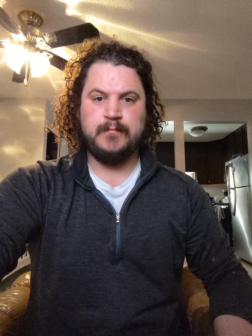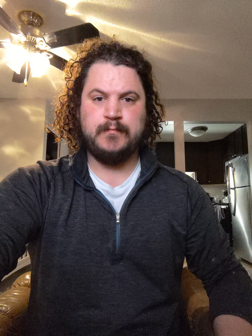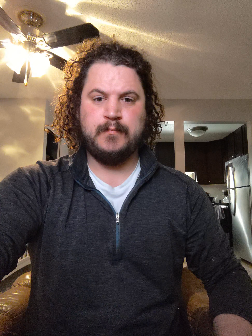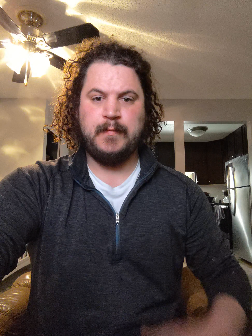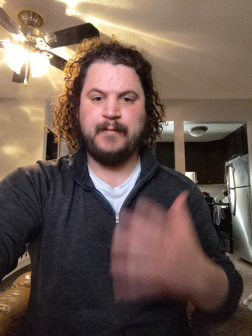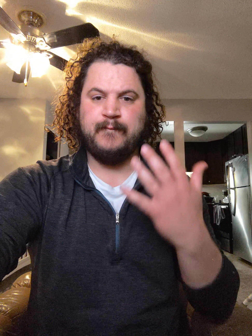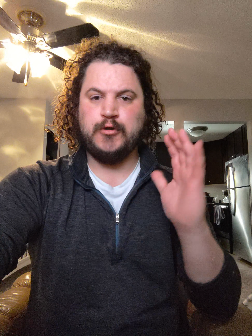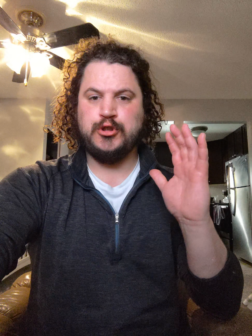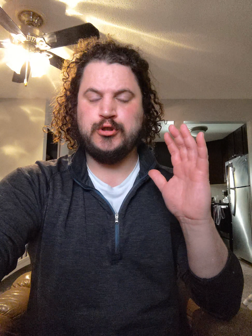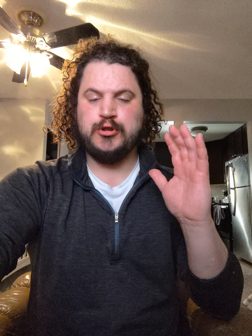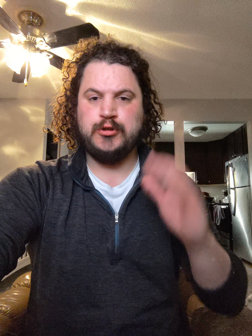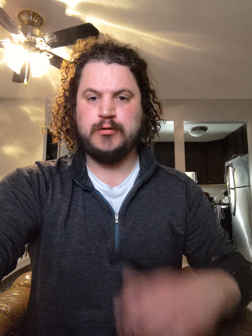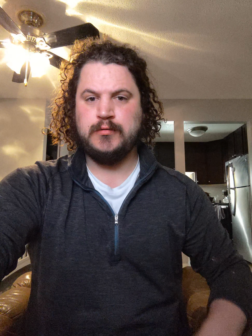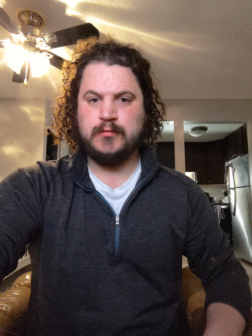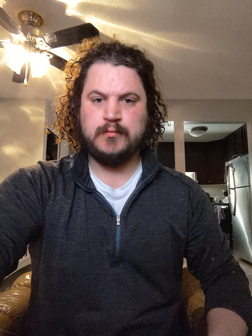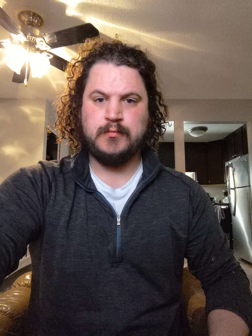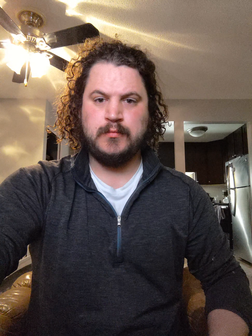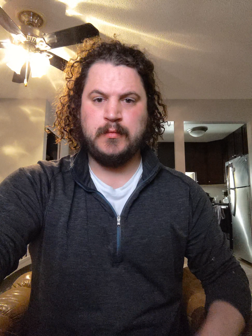finish